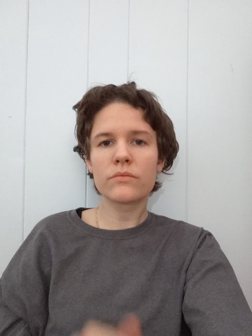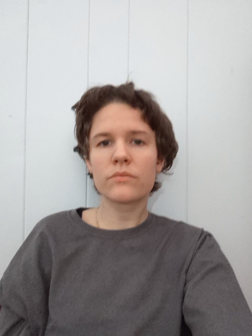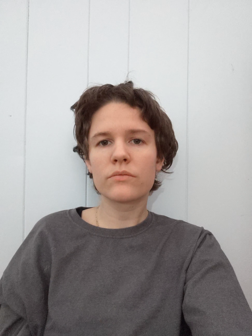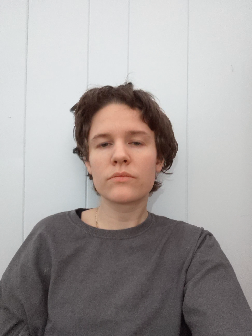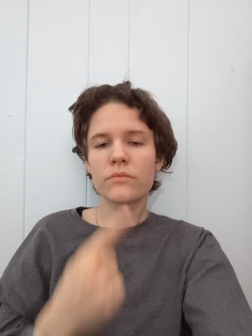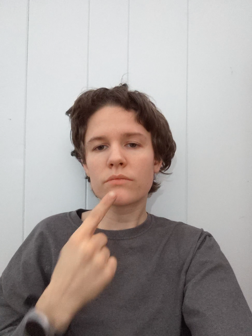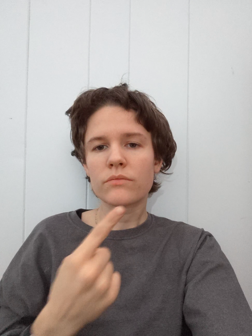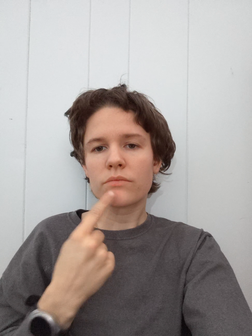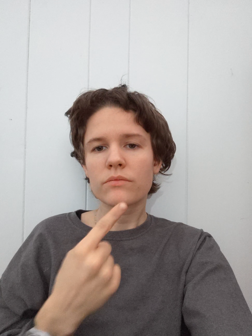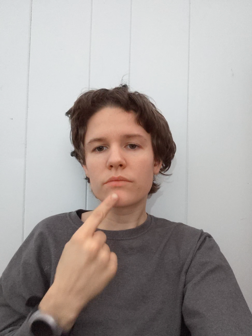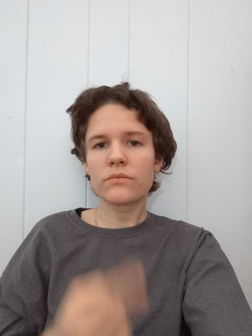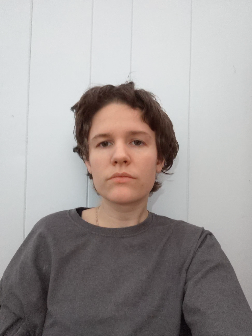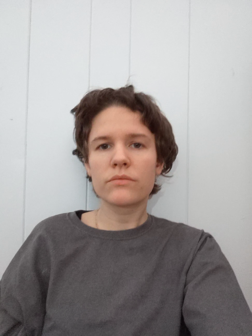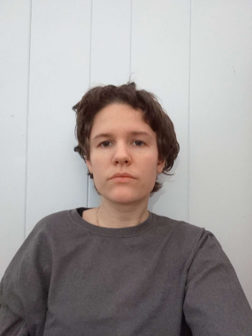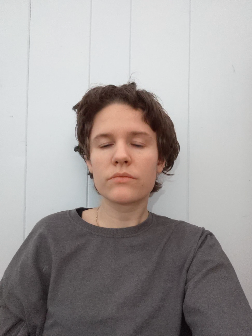say